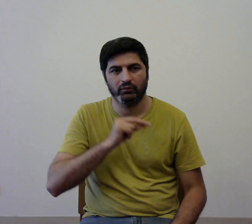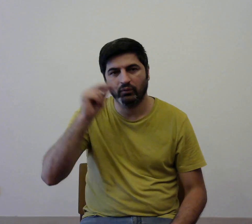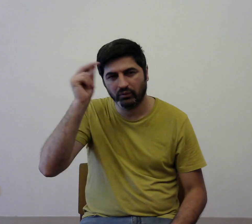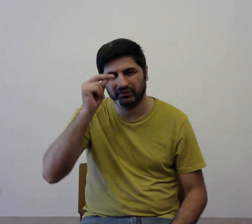öyrənmək